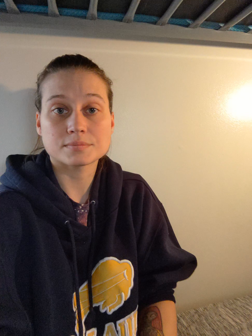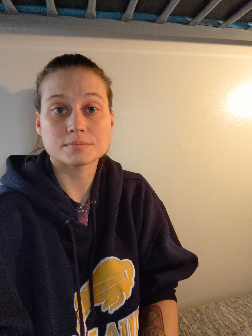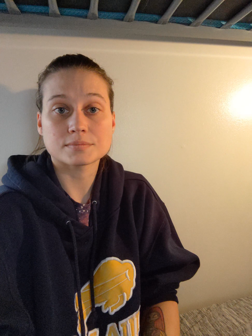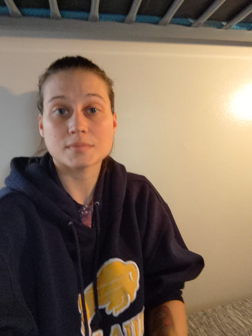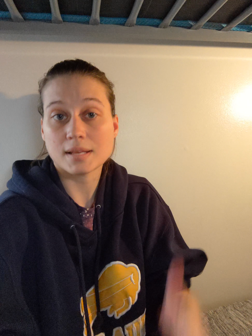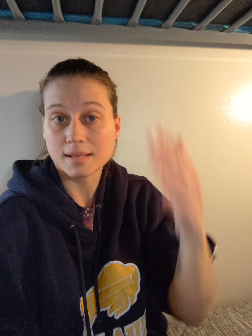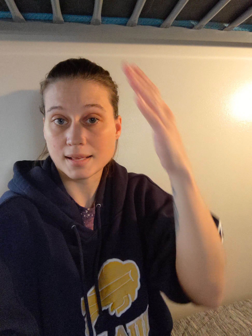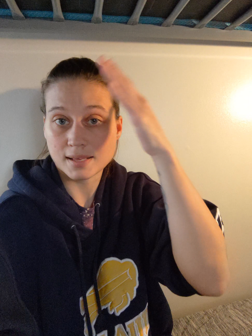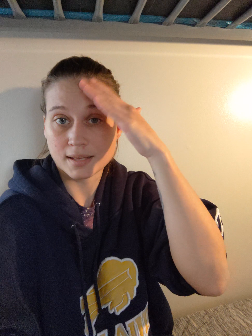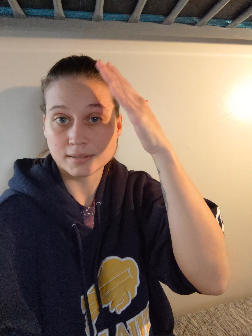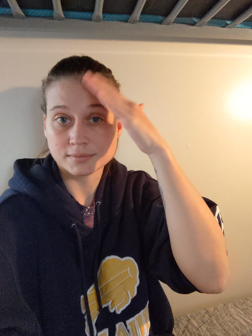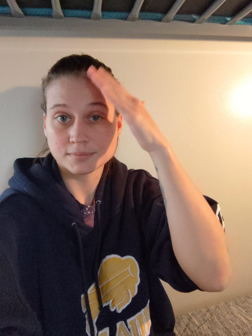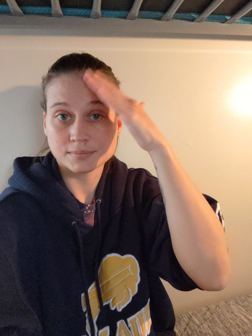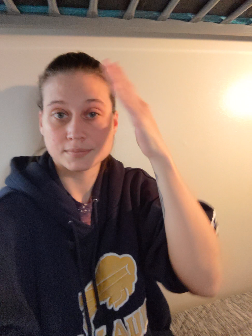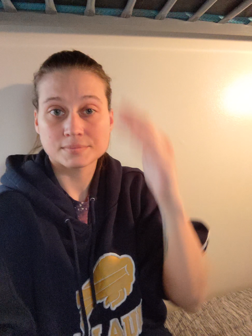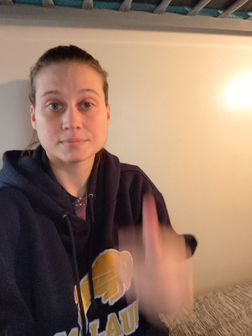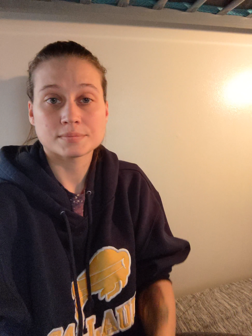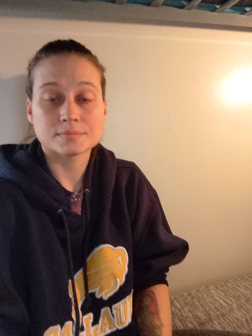hat